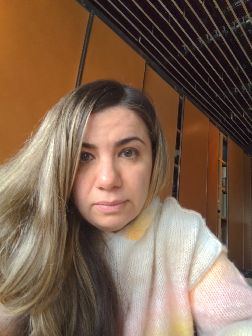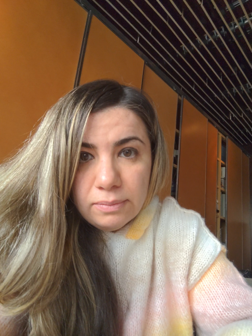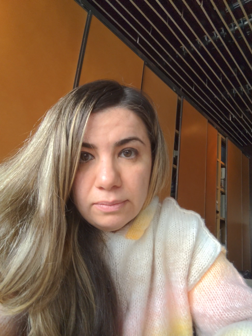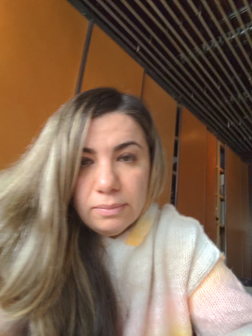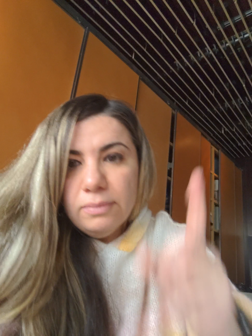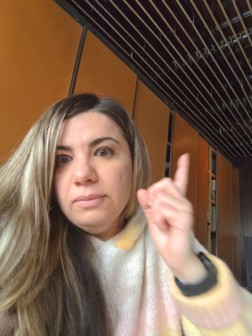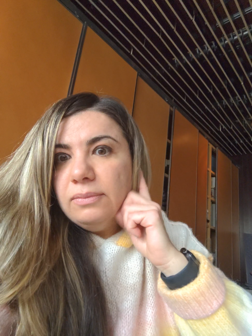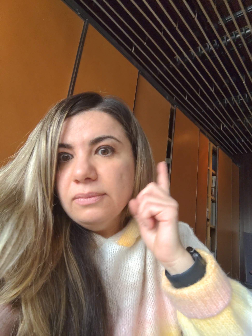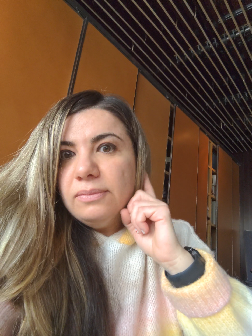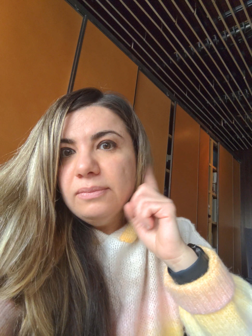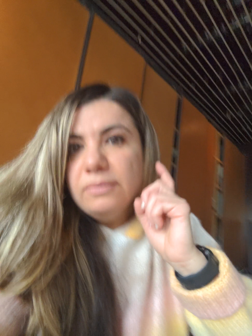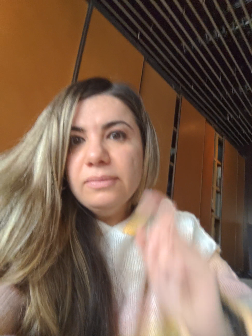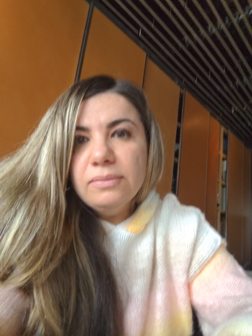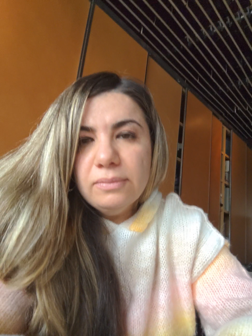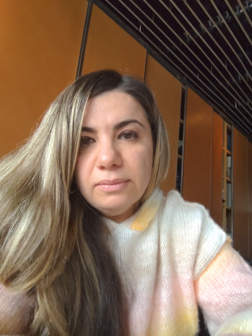hear